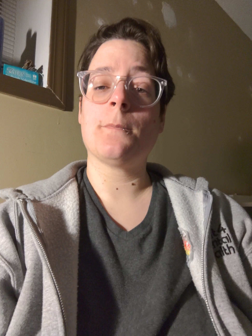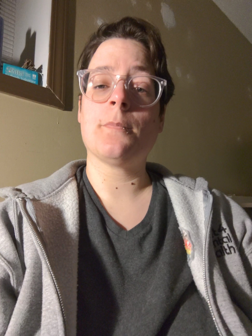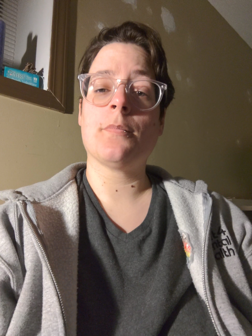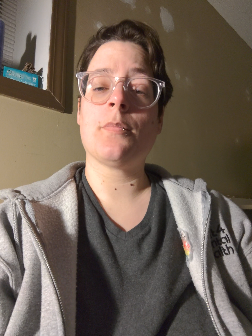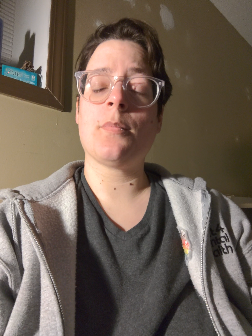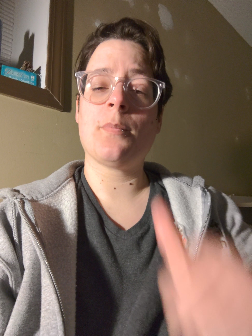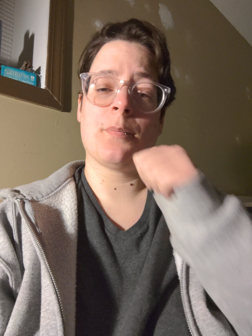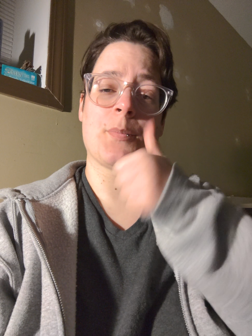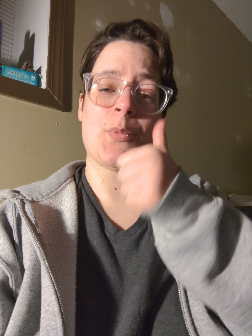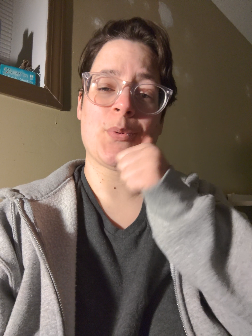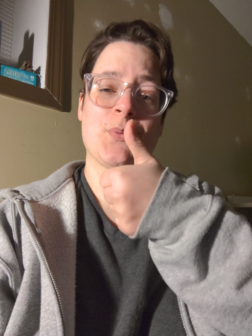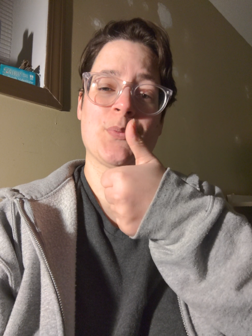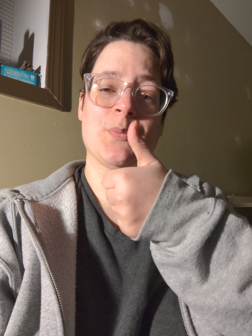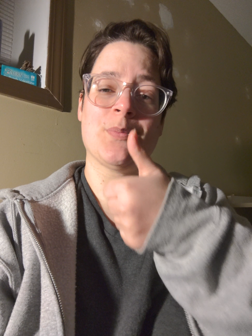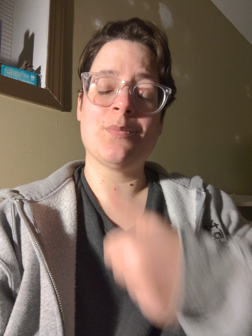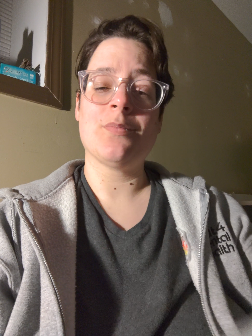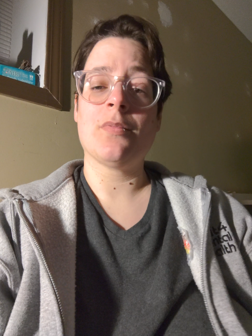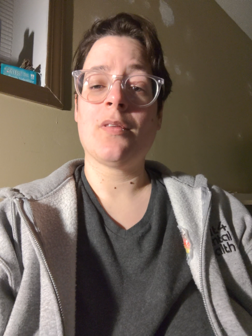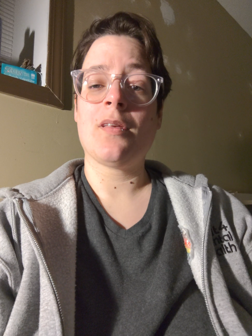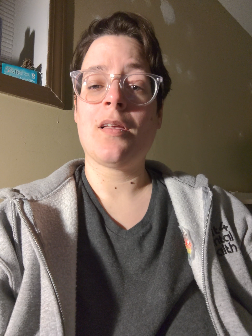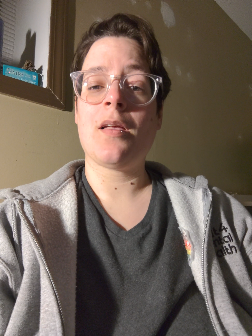tomorrow